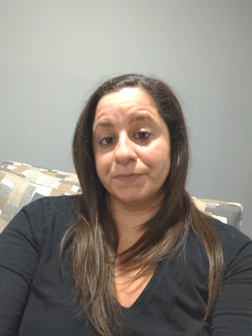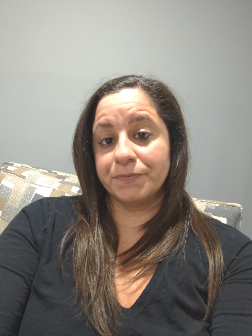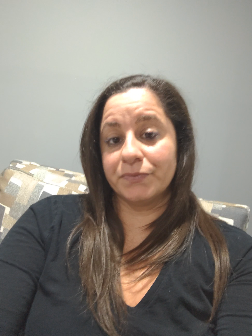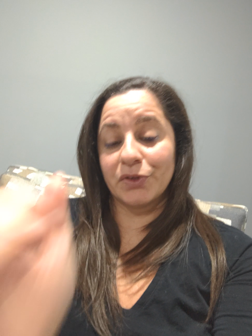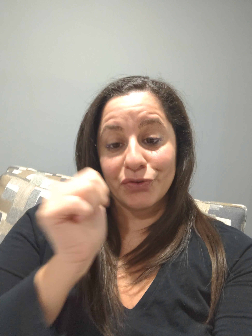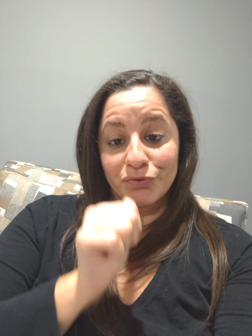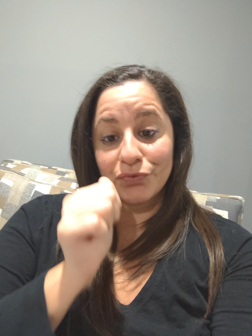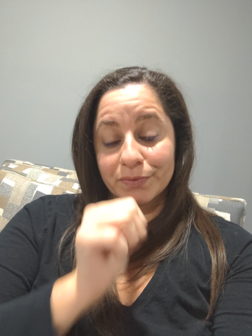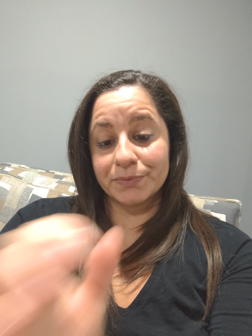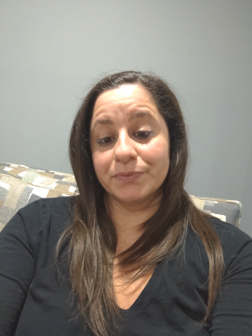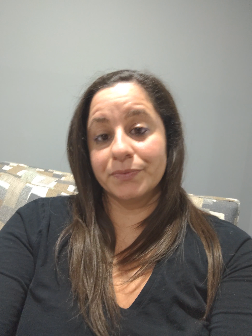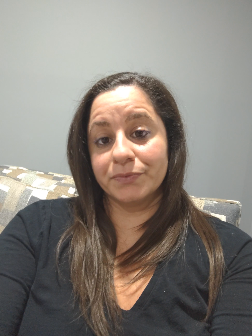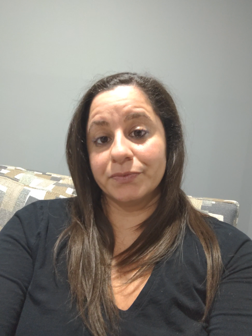girl